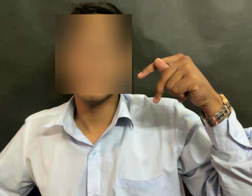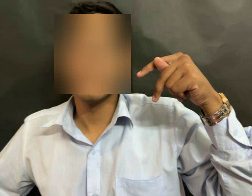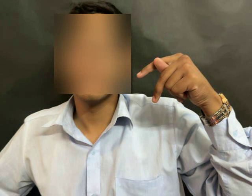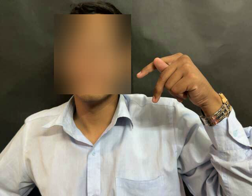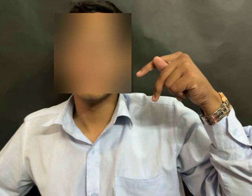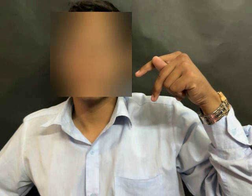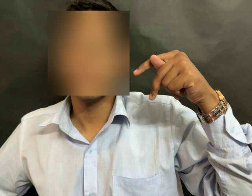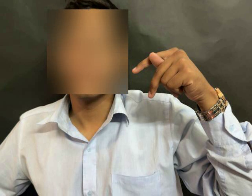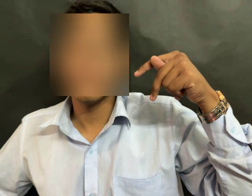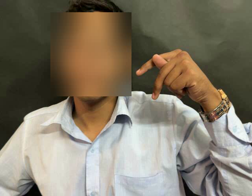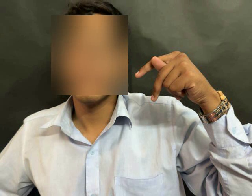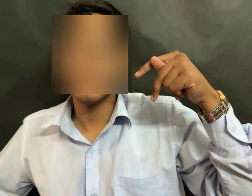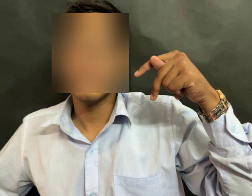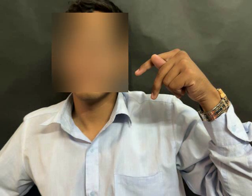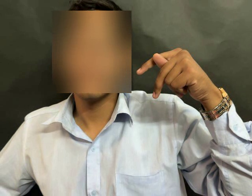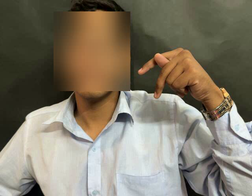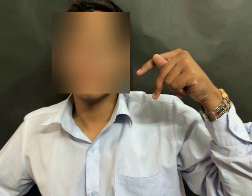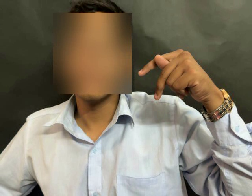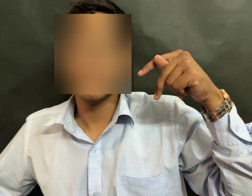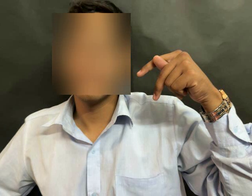P